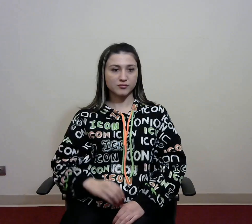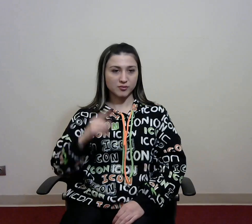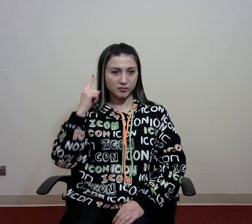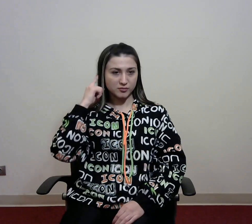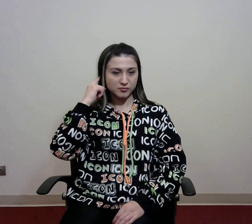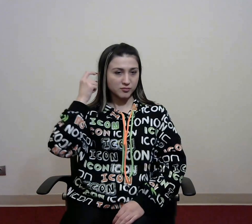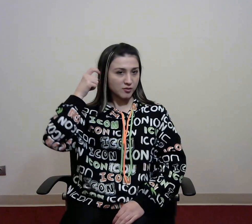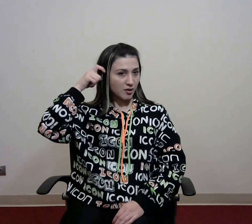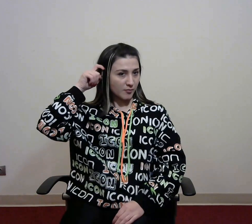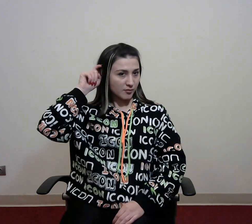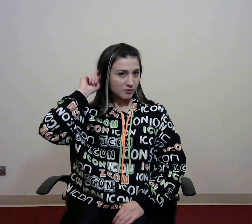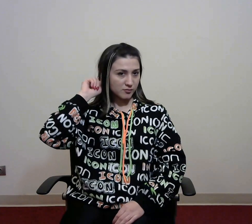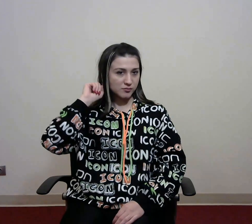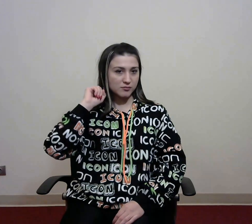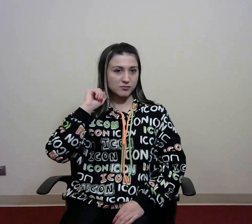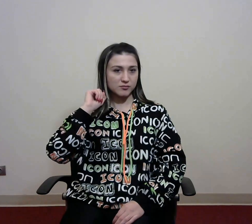eşitmə aparatı